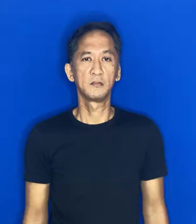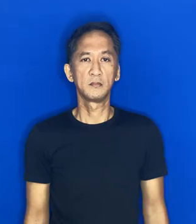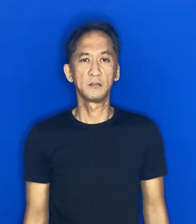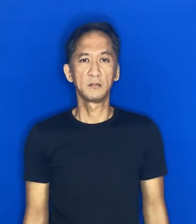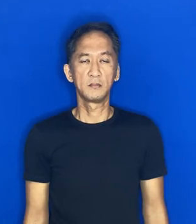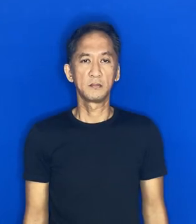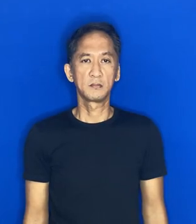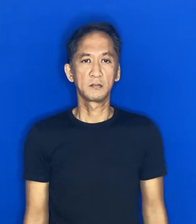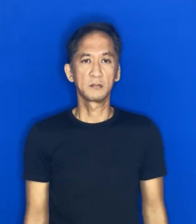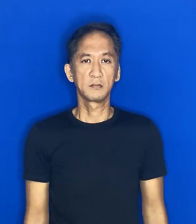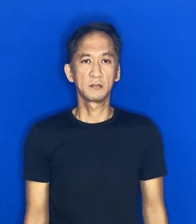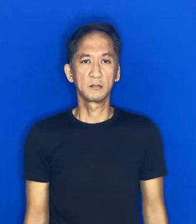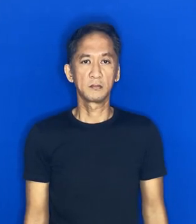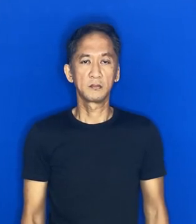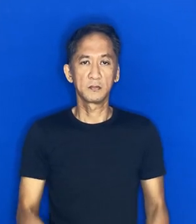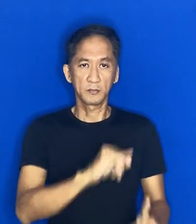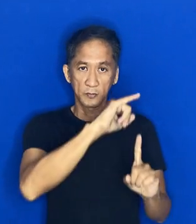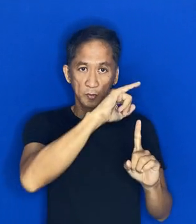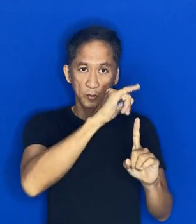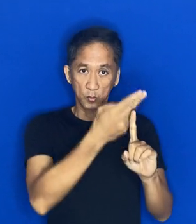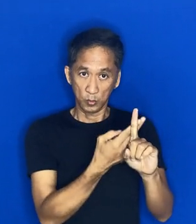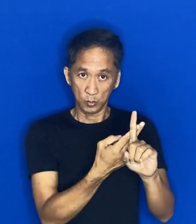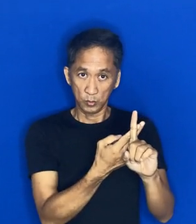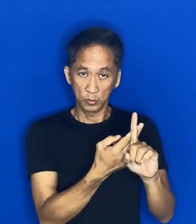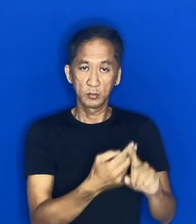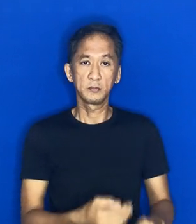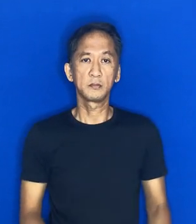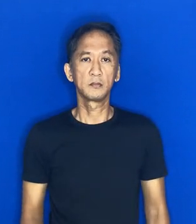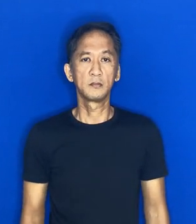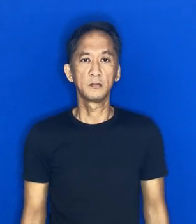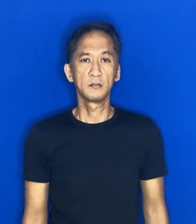june